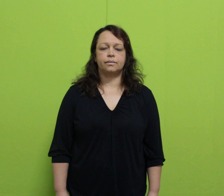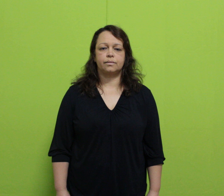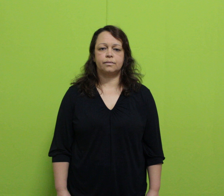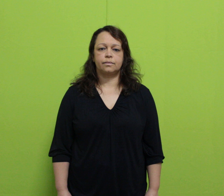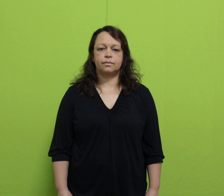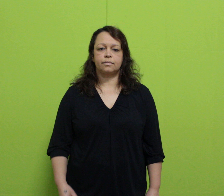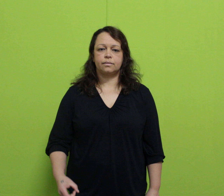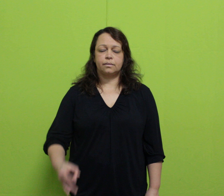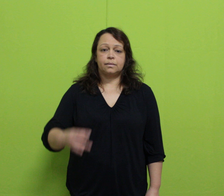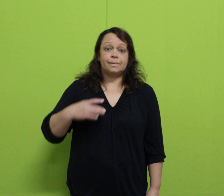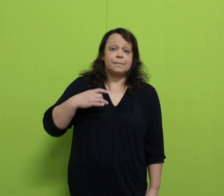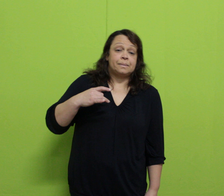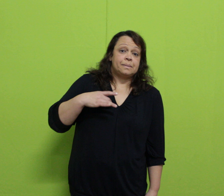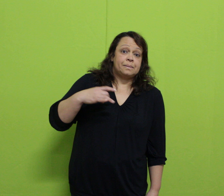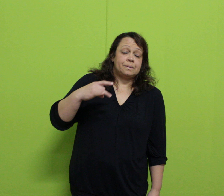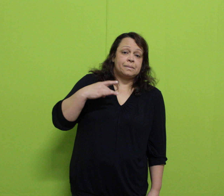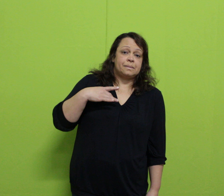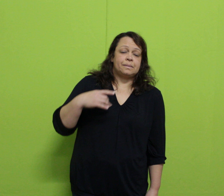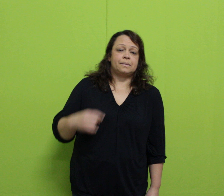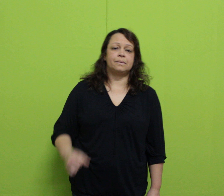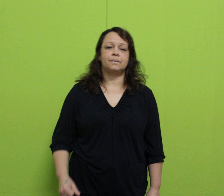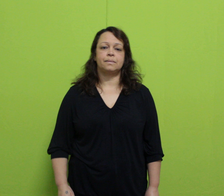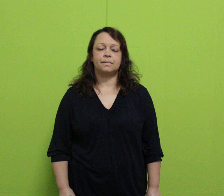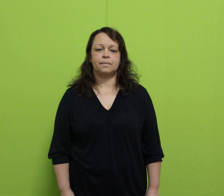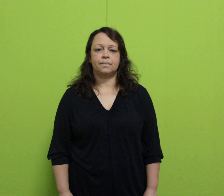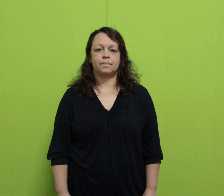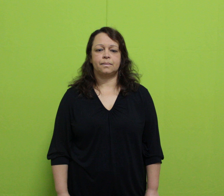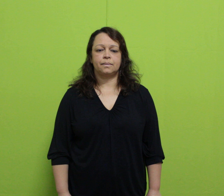medo